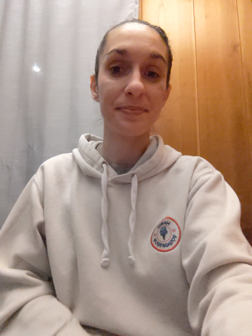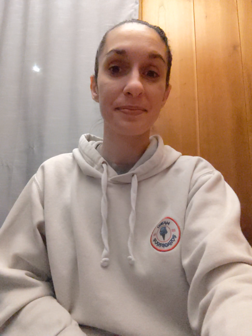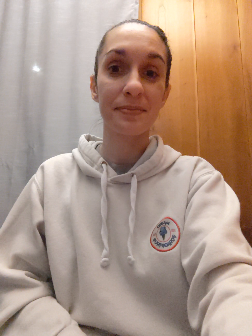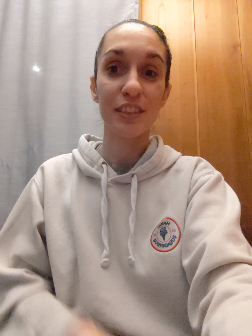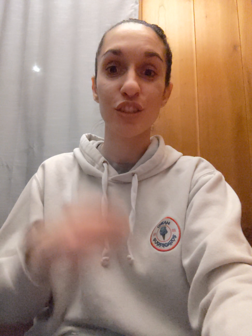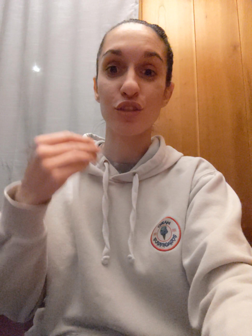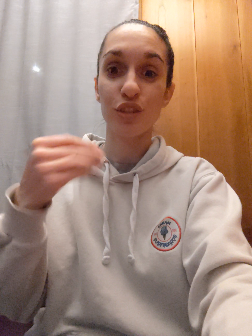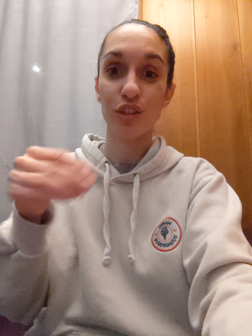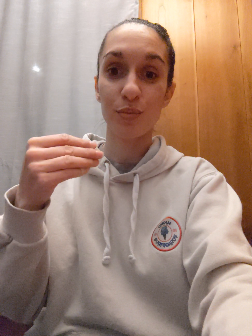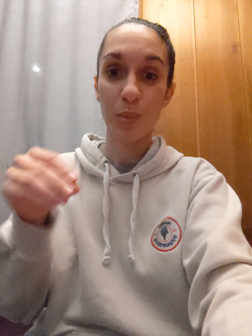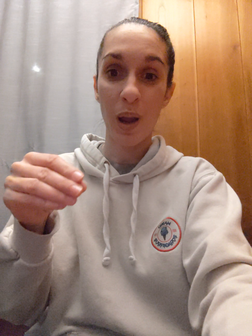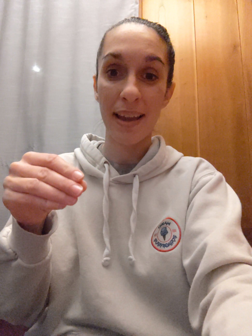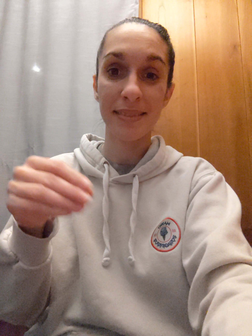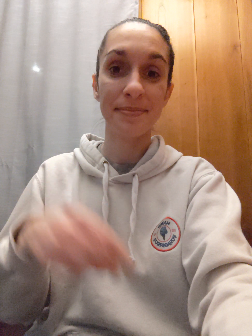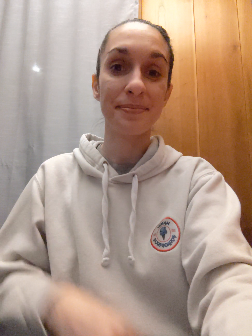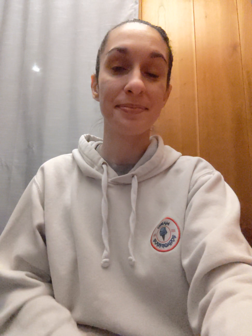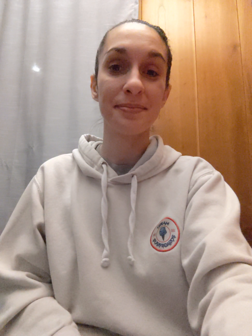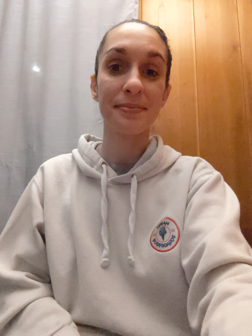store